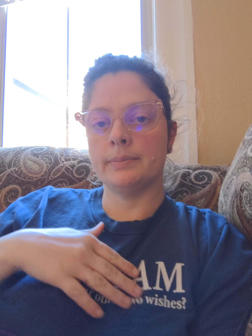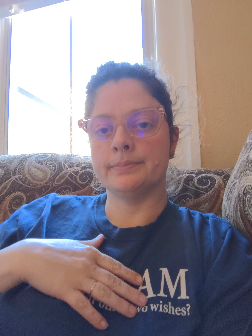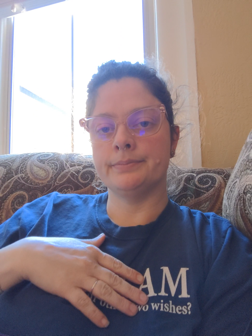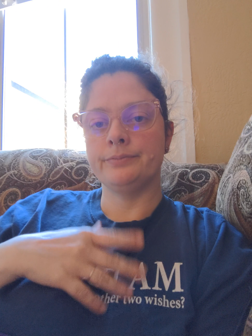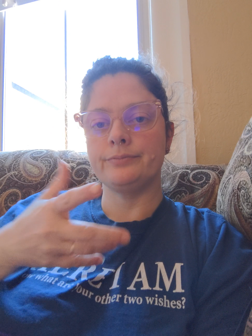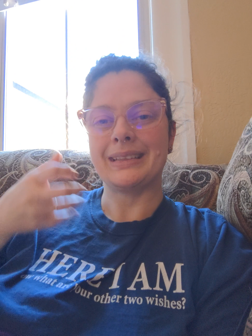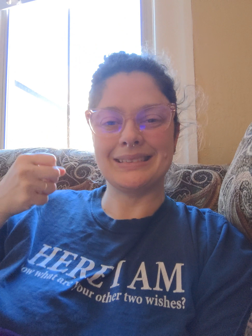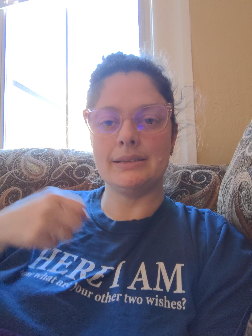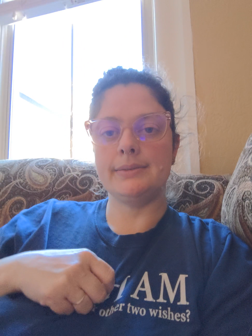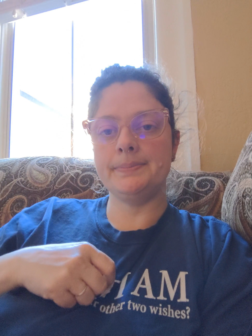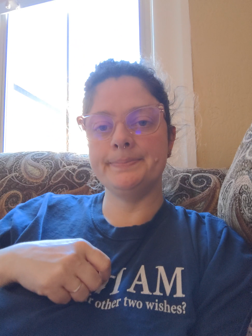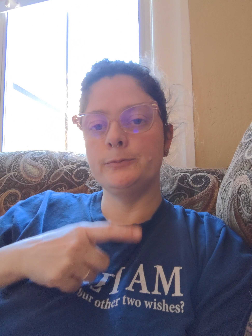fast